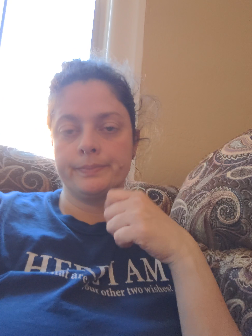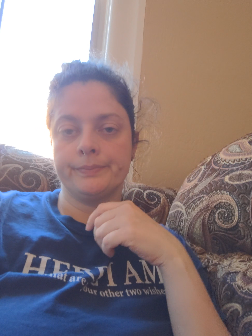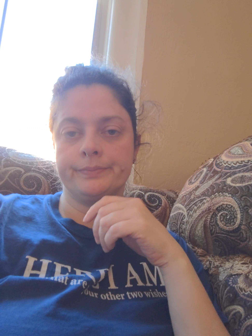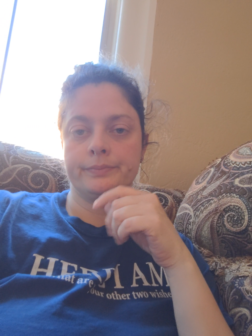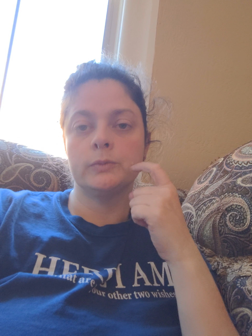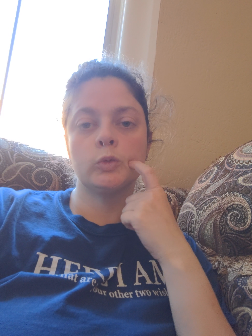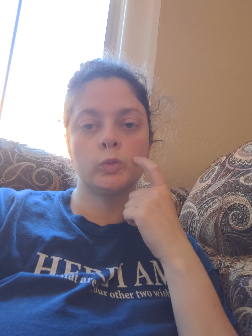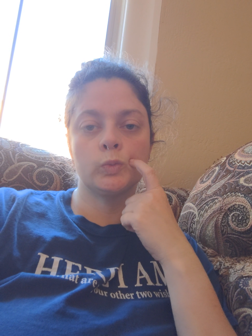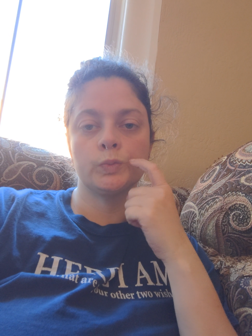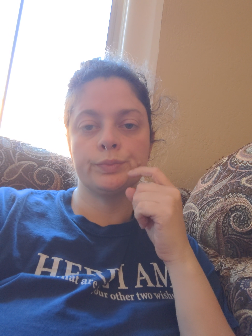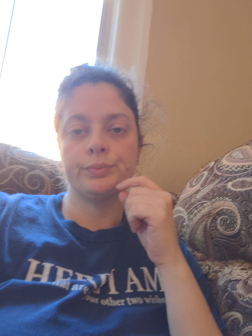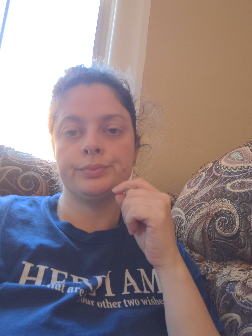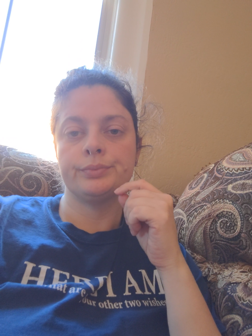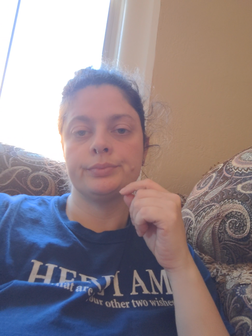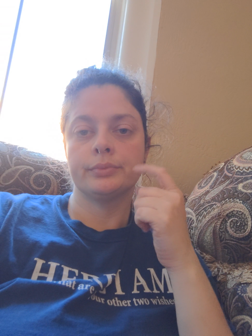tooth